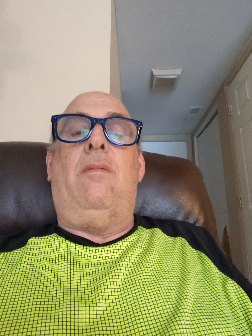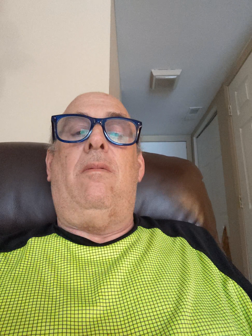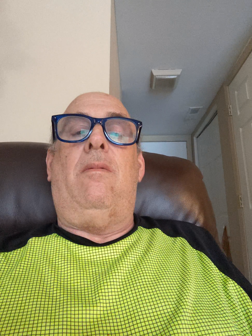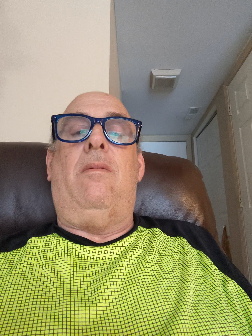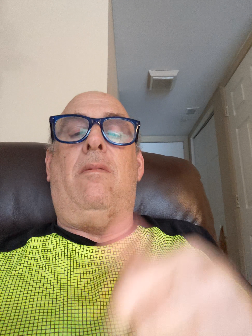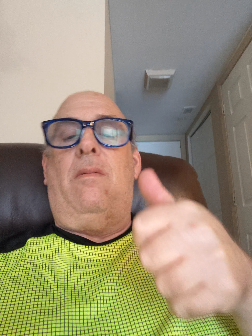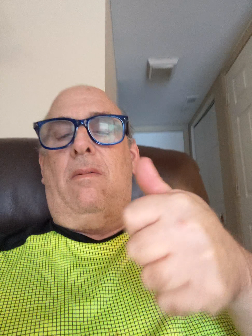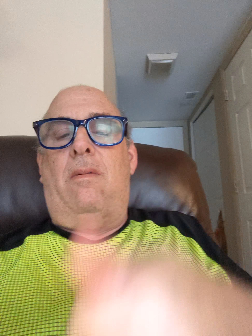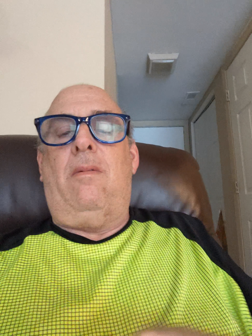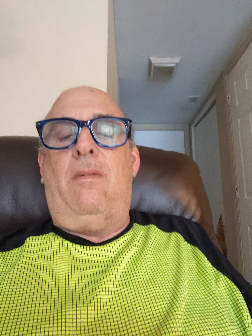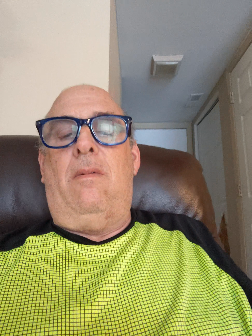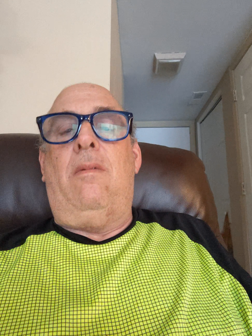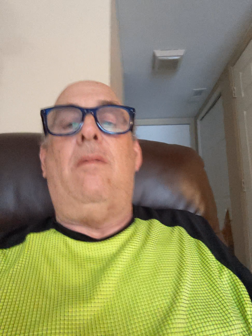hide